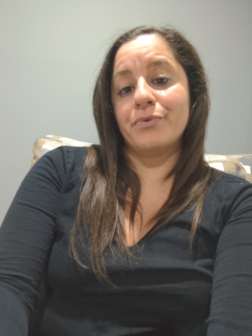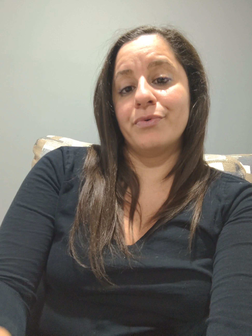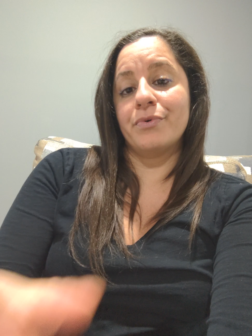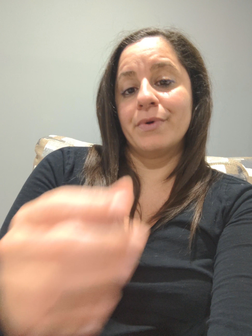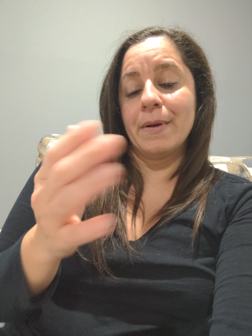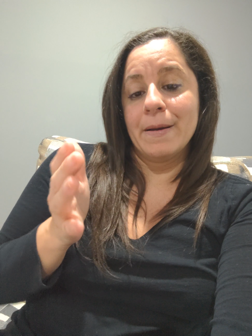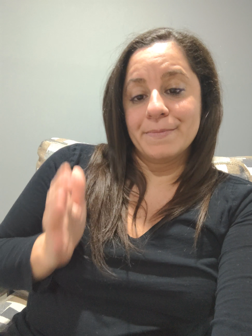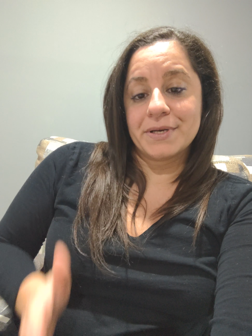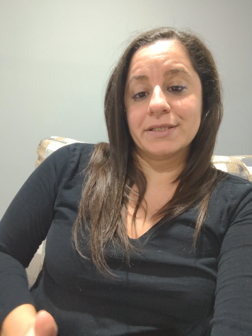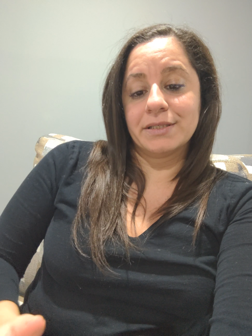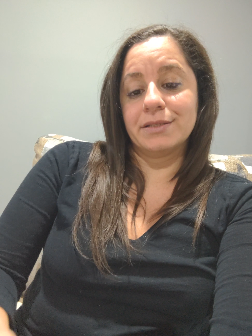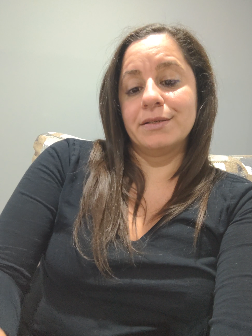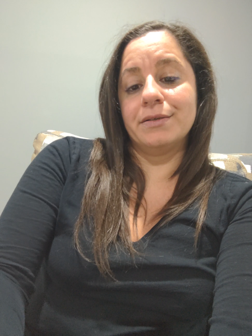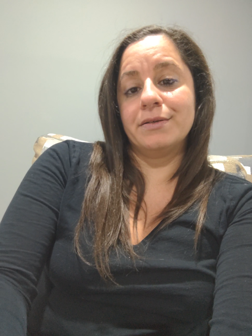beside